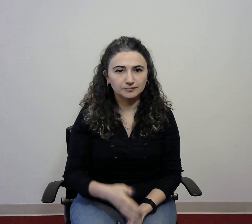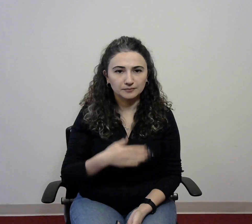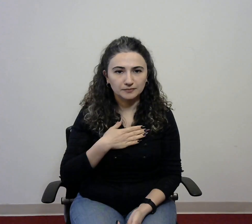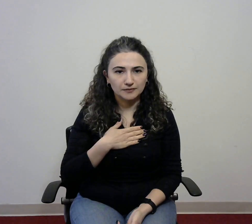mən